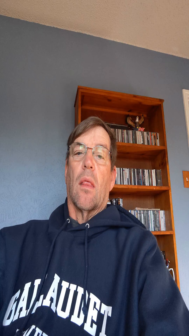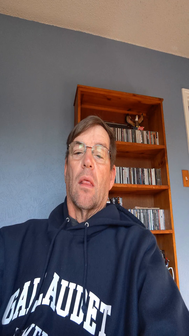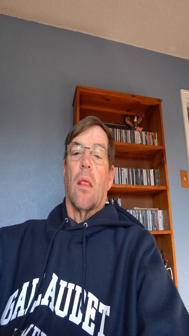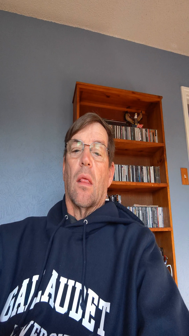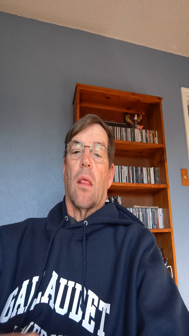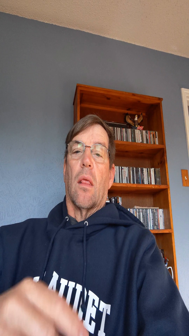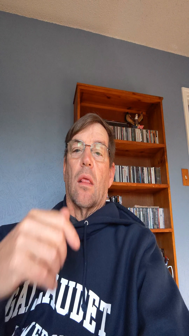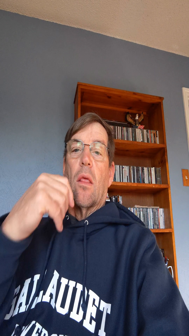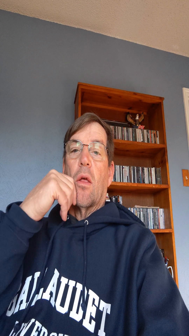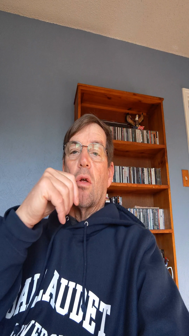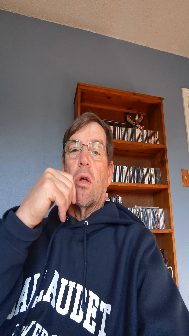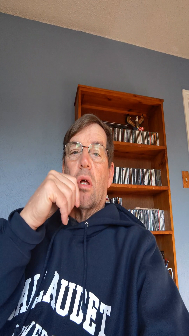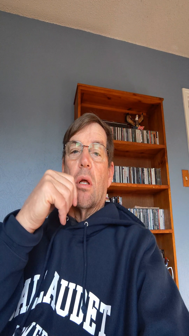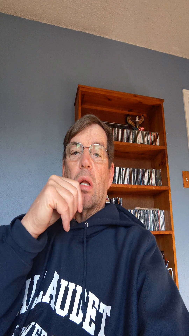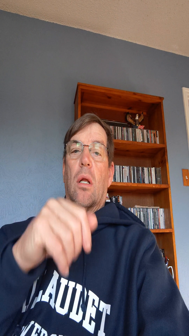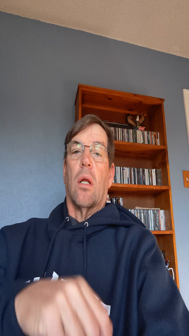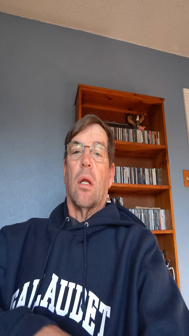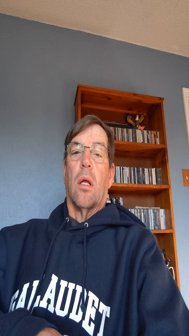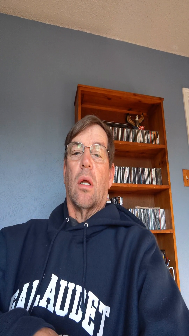girl